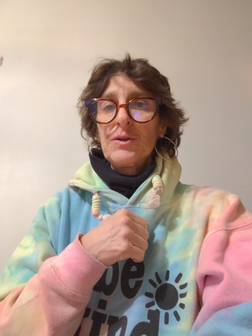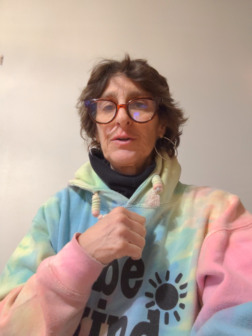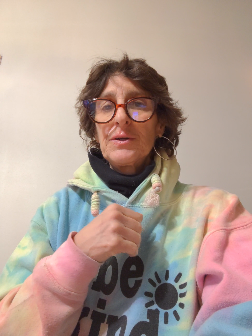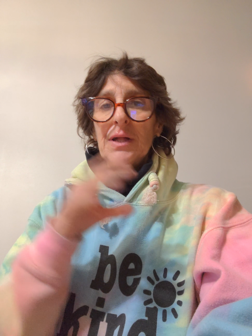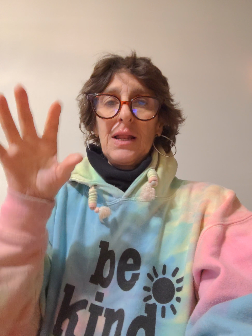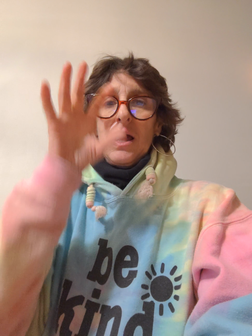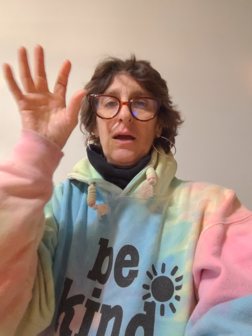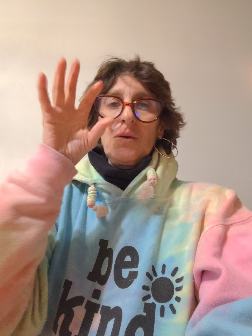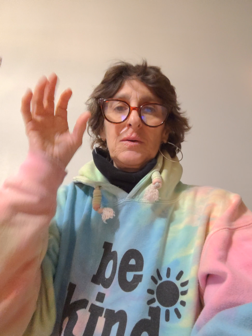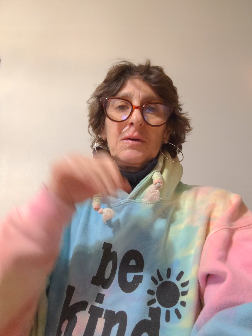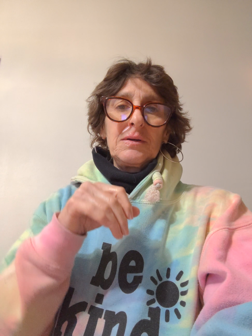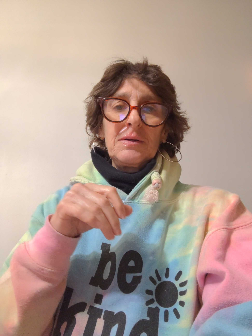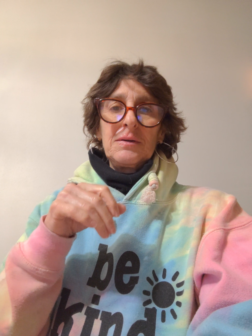cloud